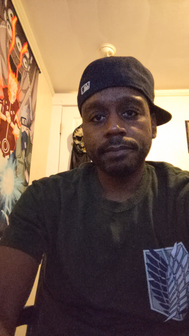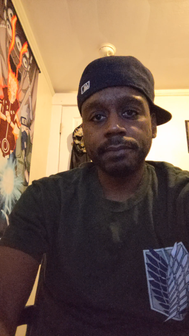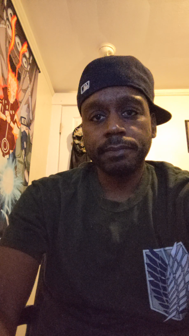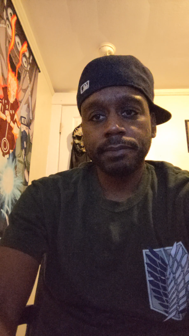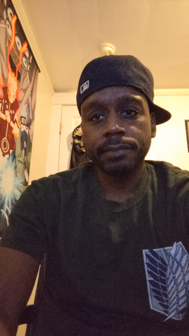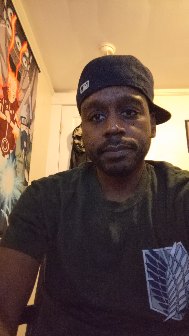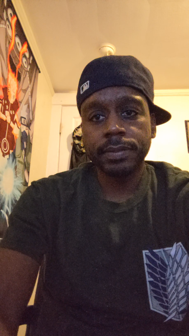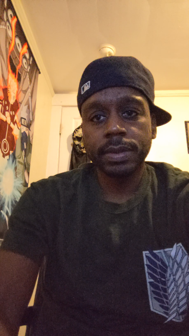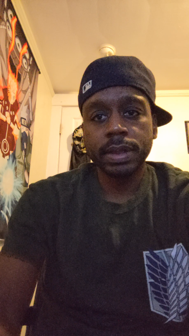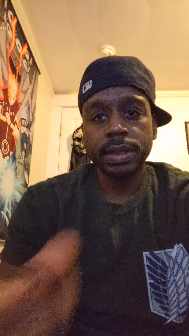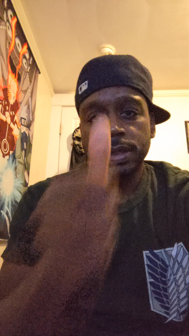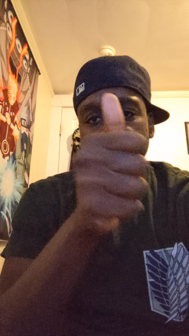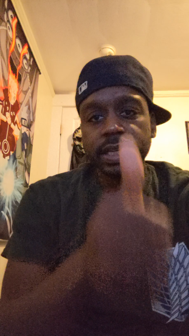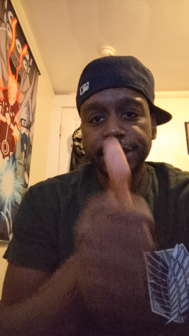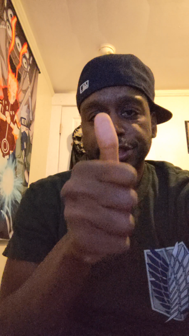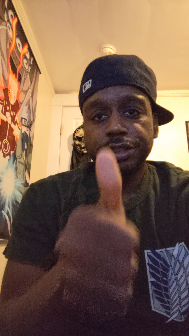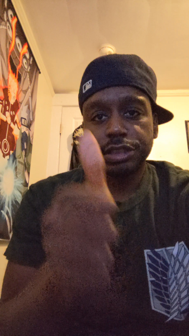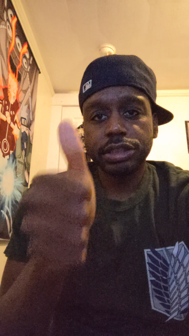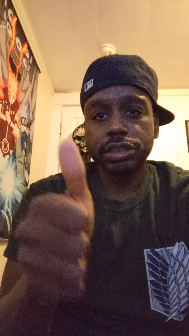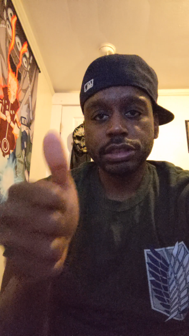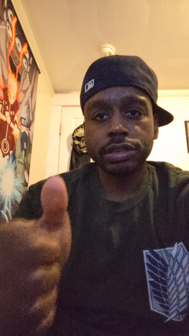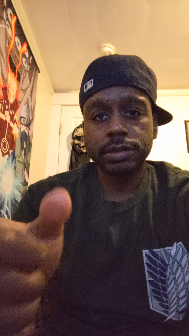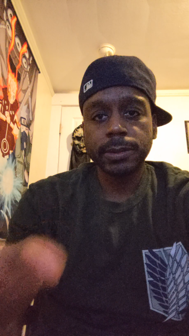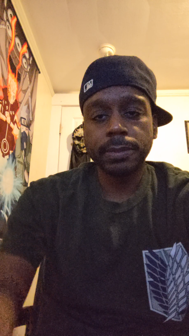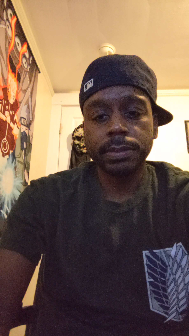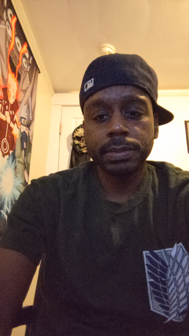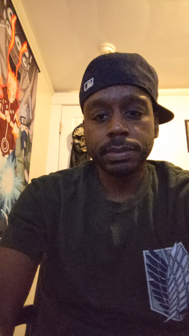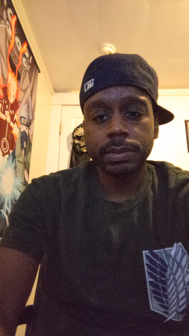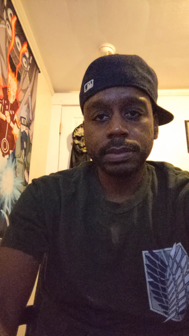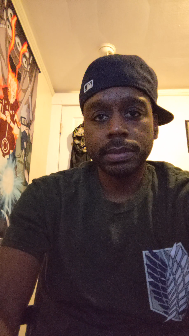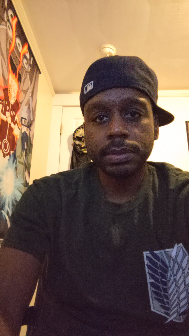each